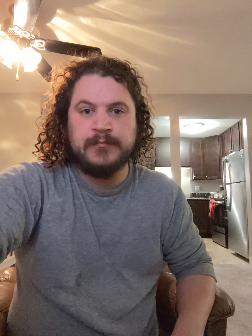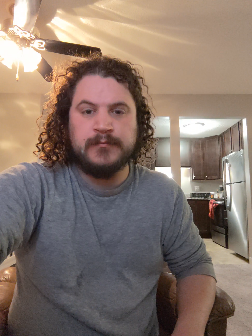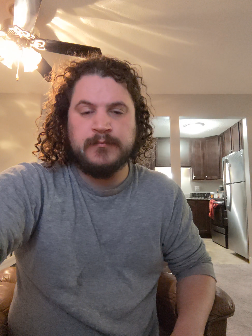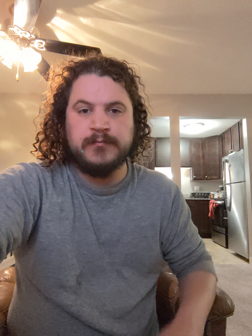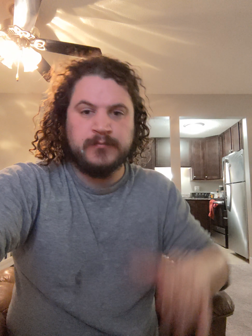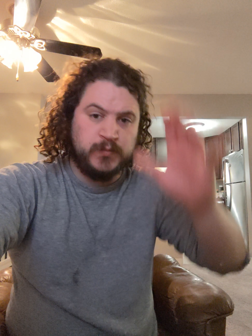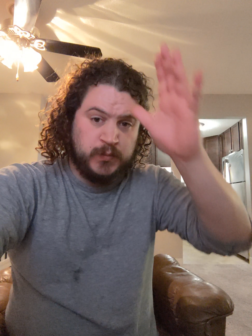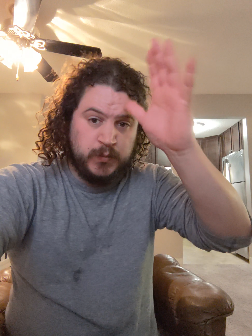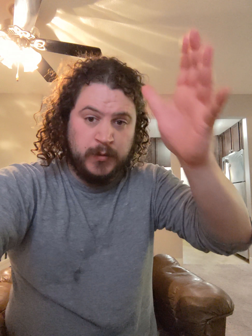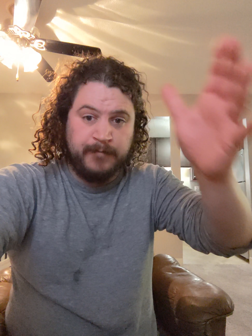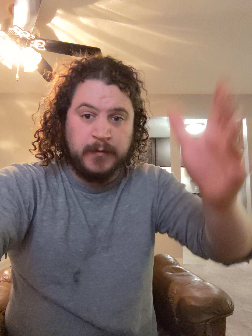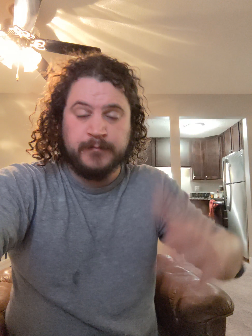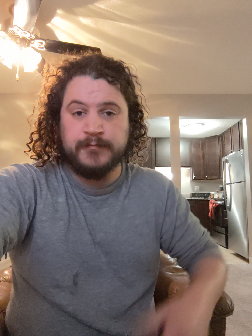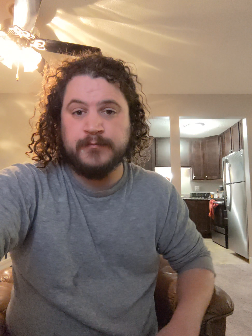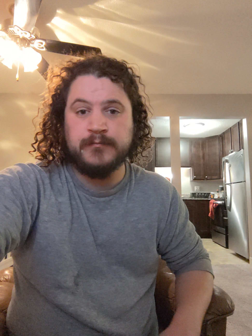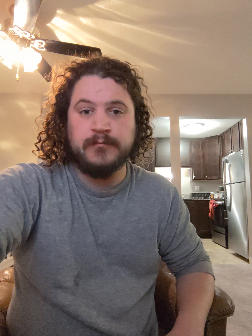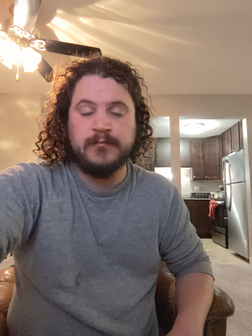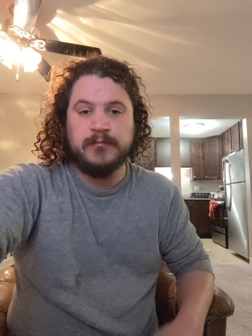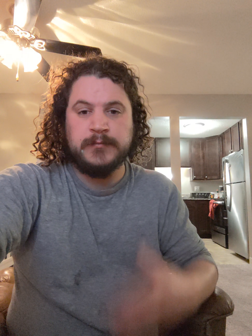grandpa